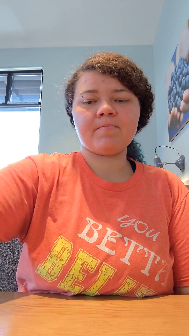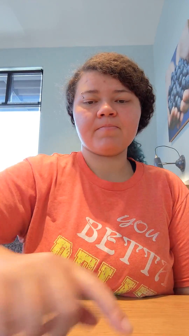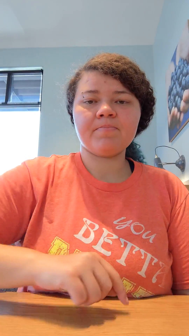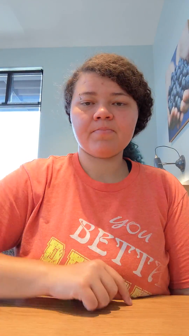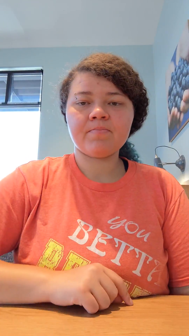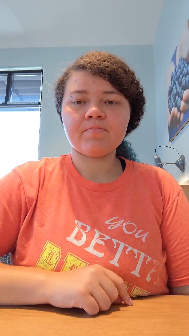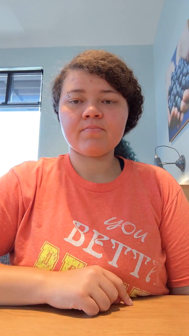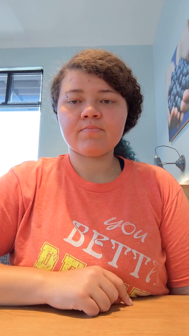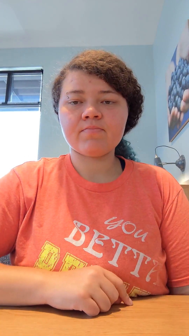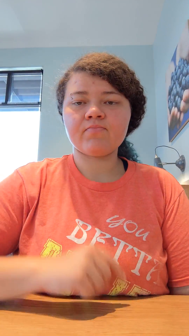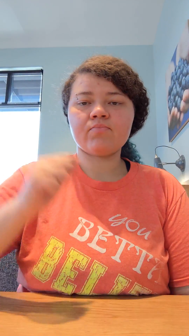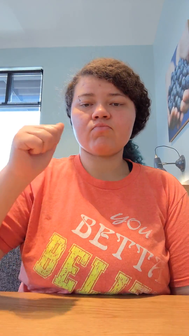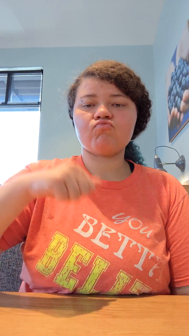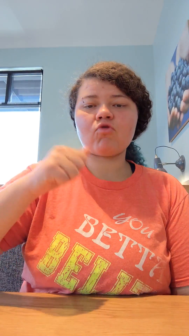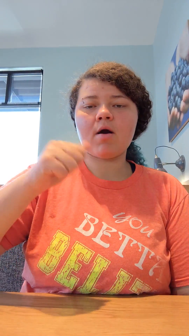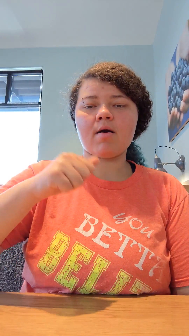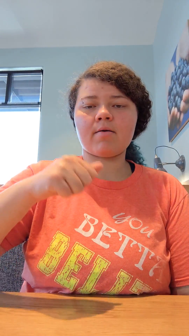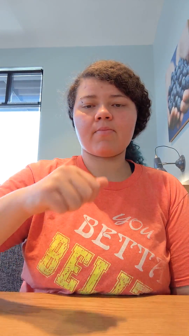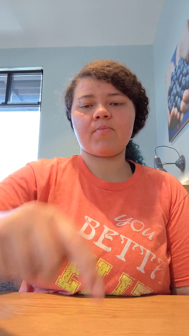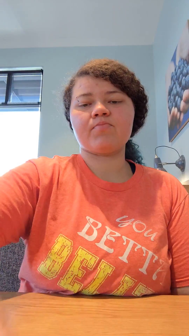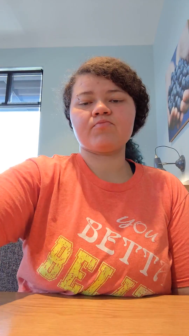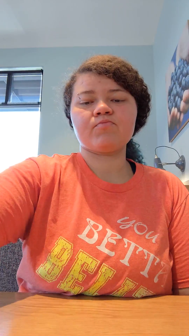rock